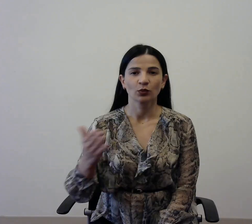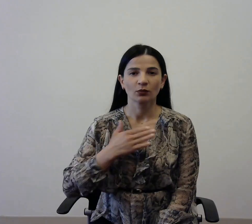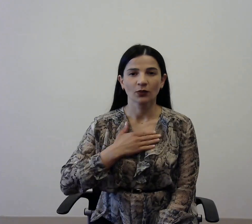mən